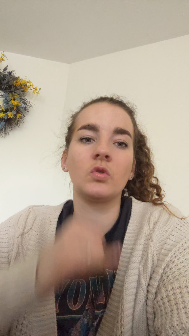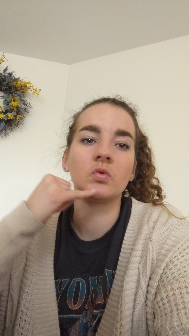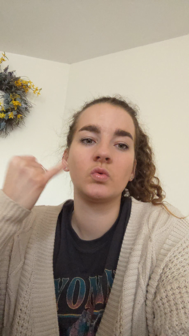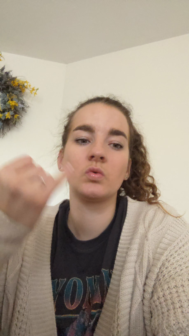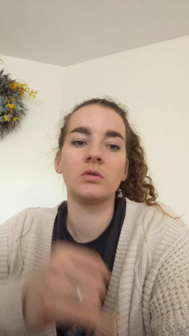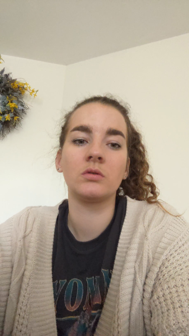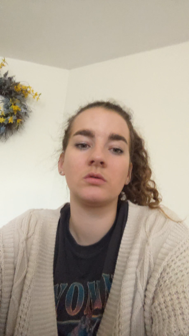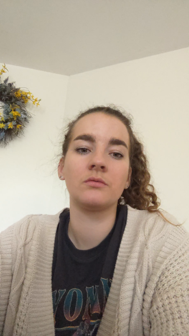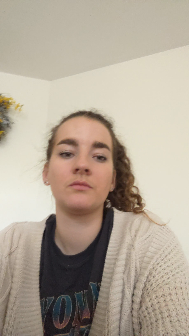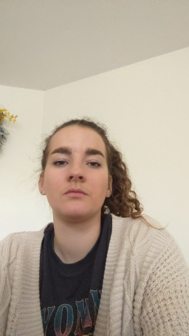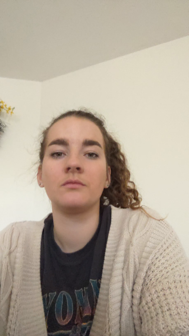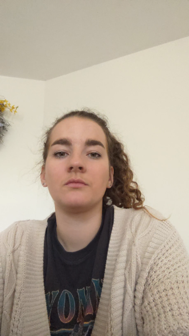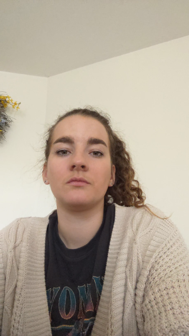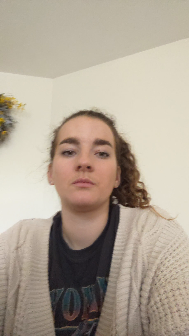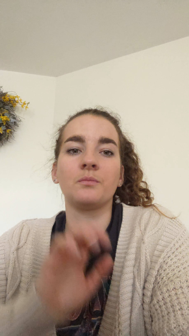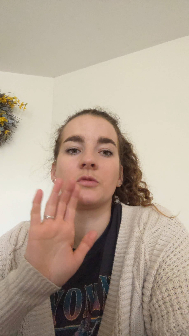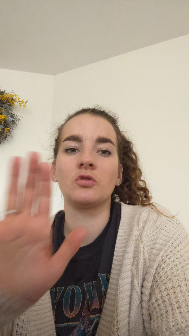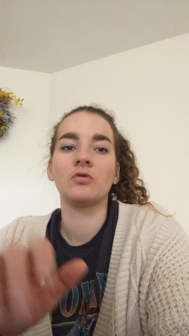push